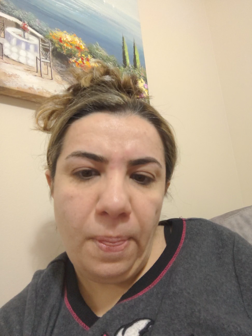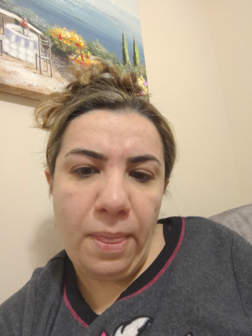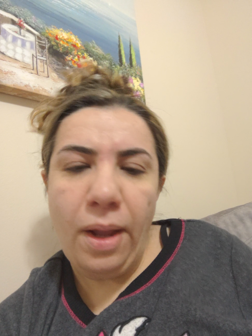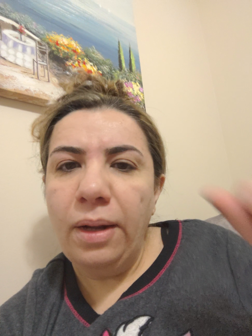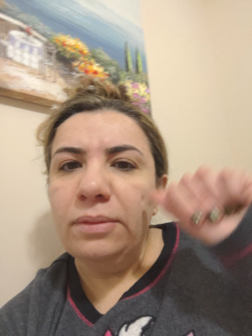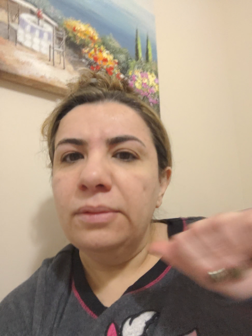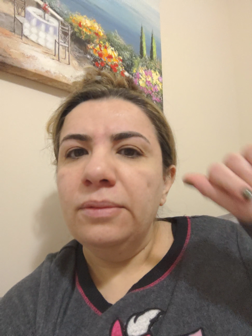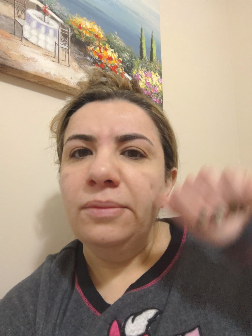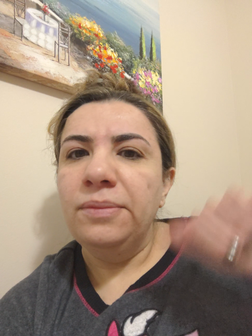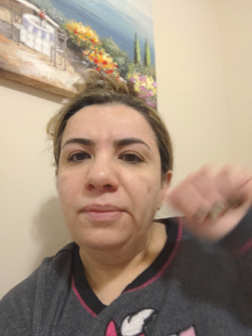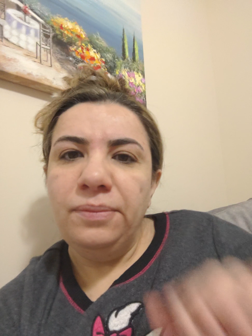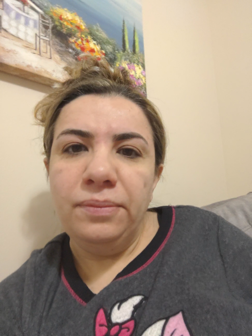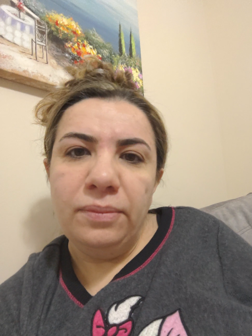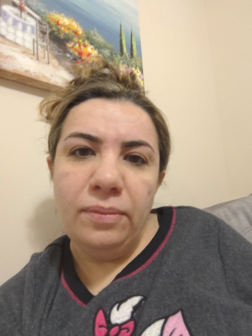aunt